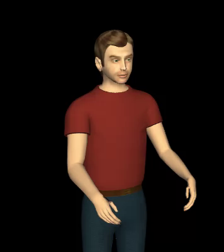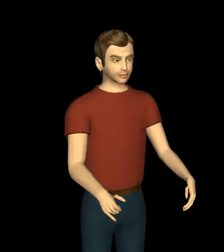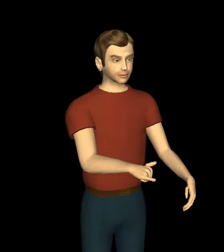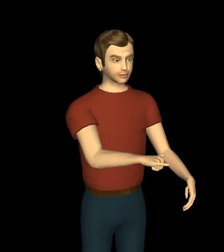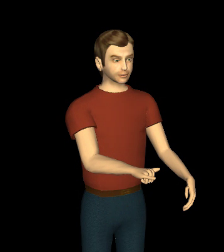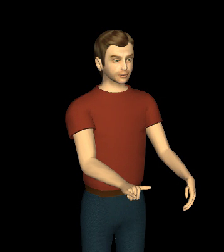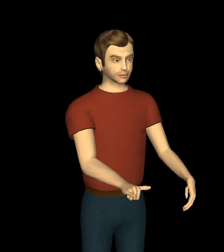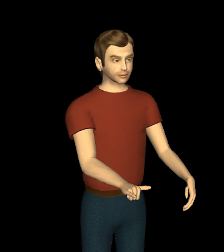أبدا